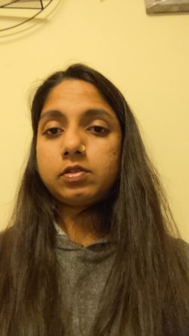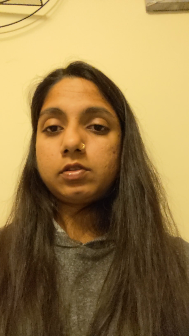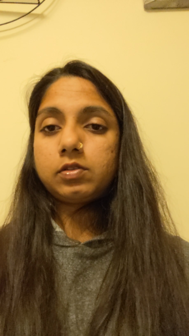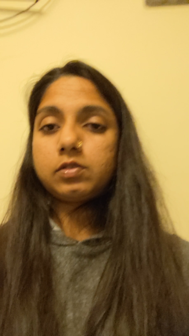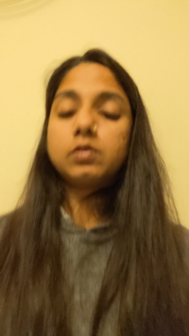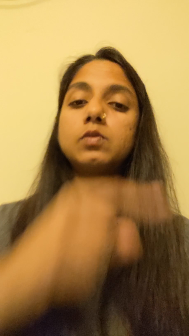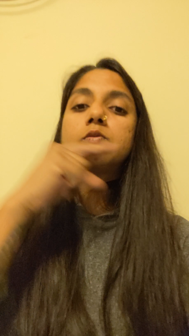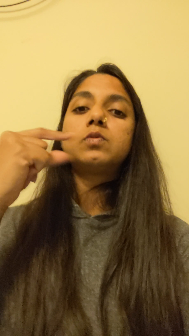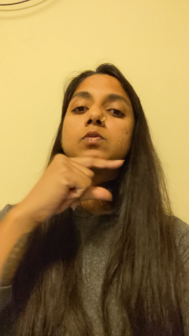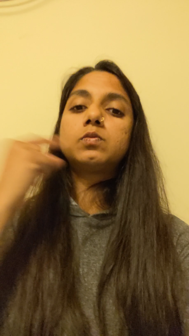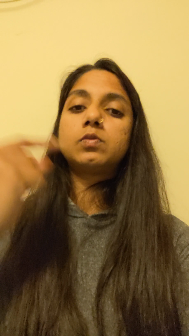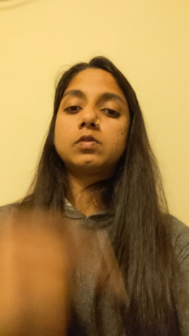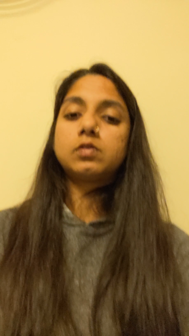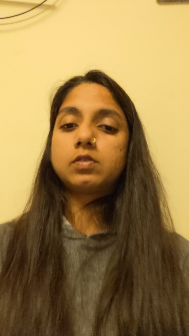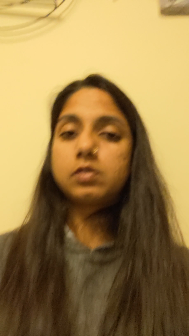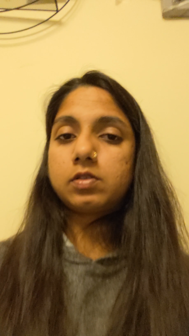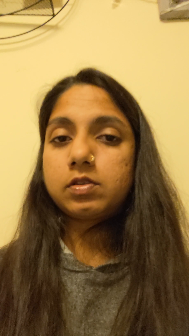glue